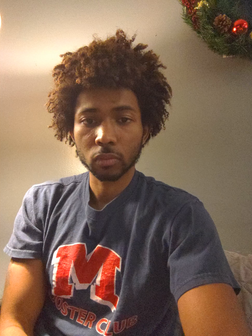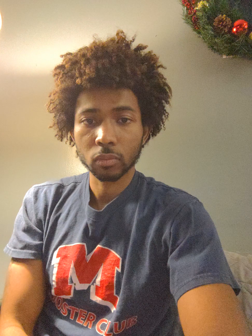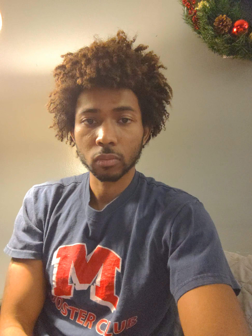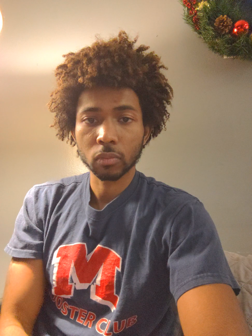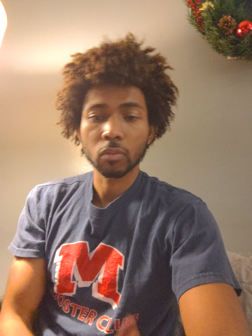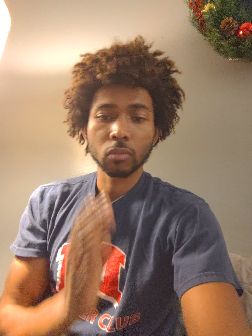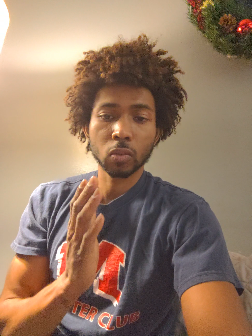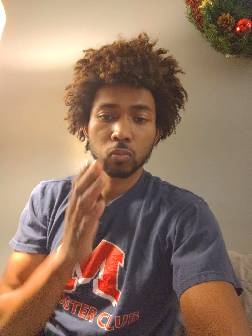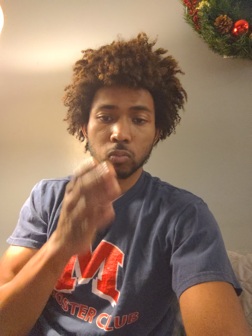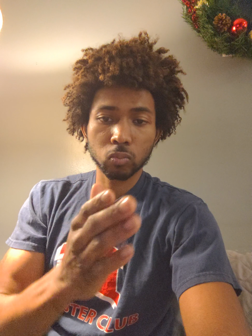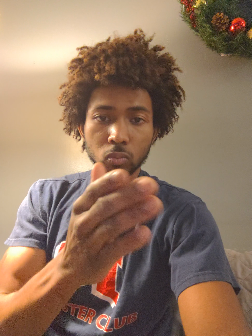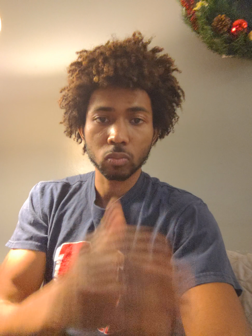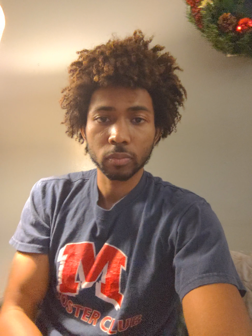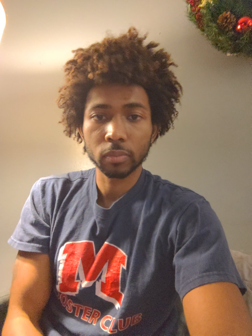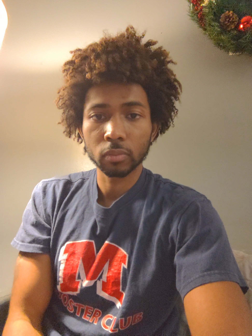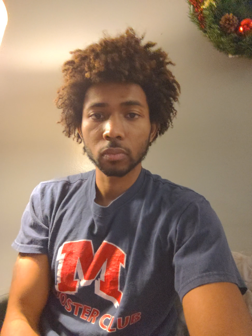boat